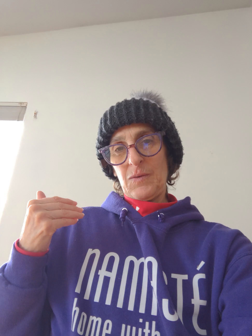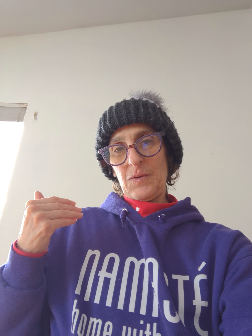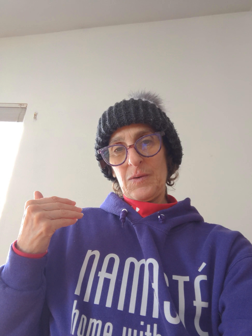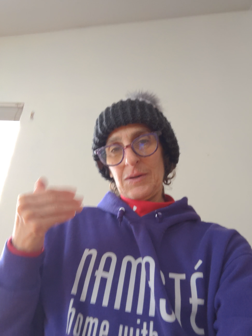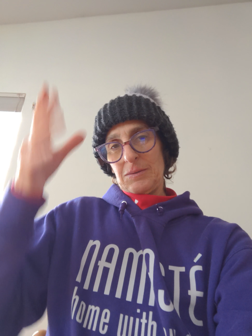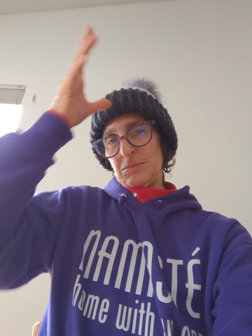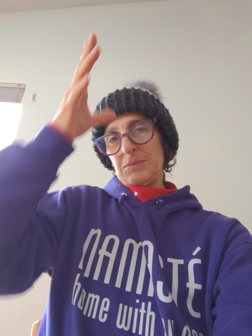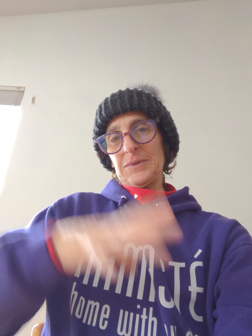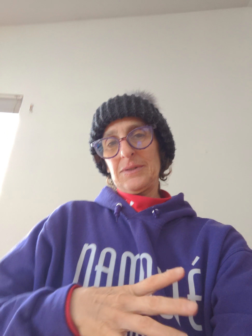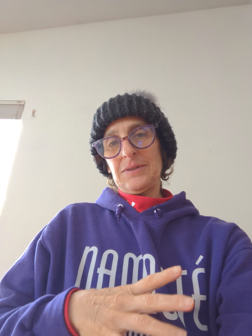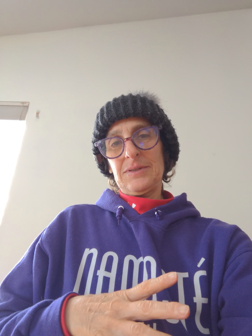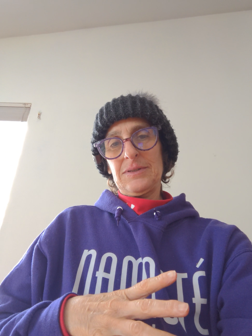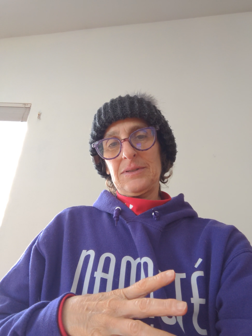man